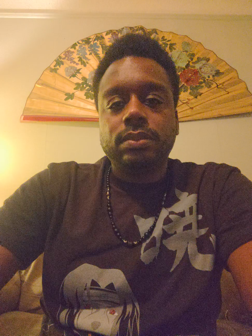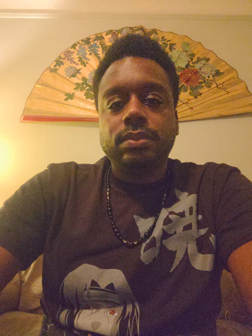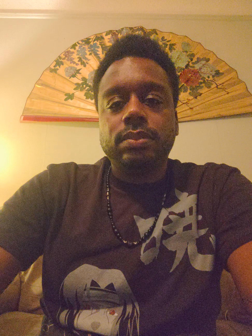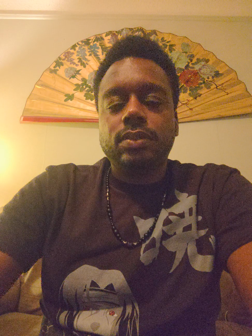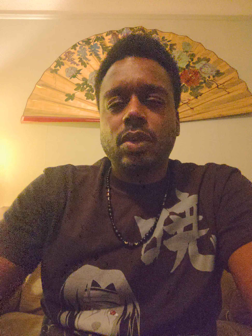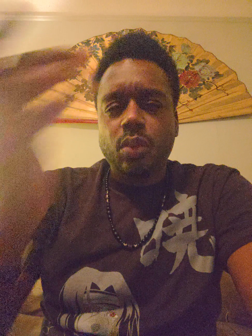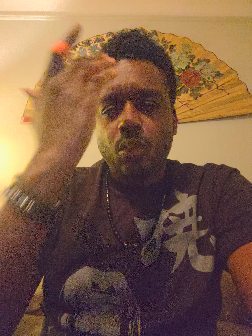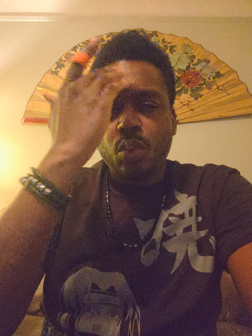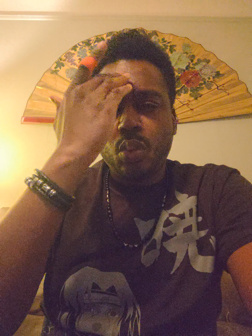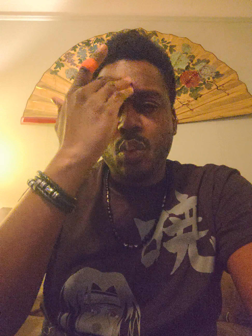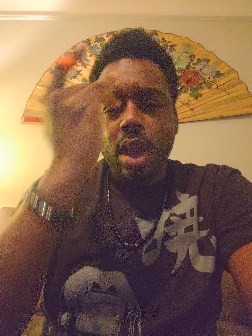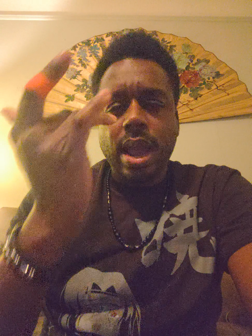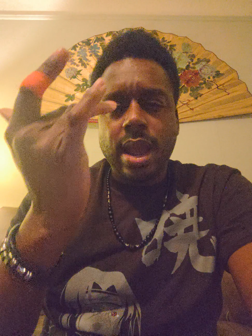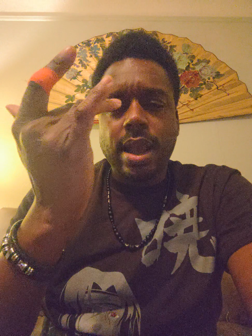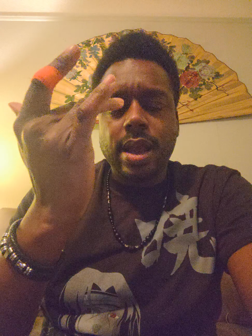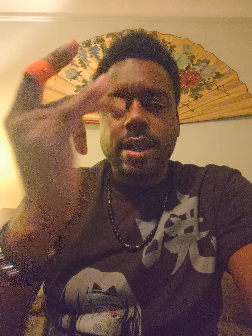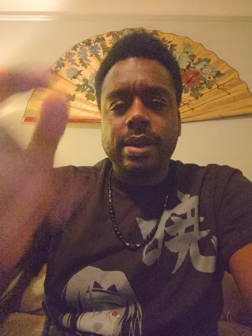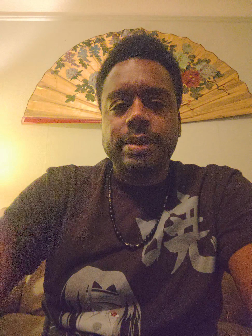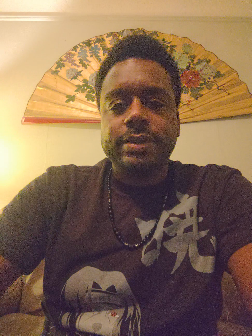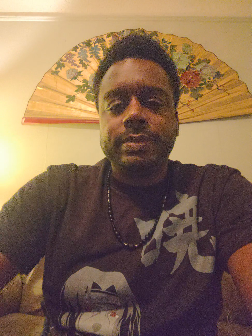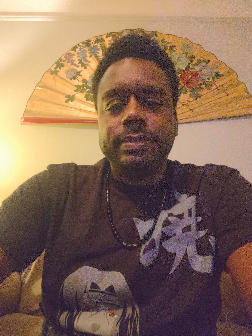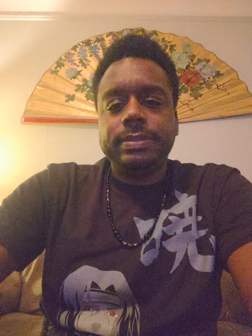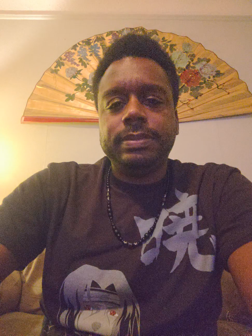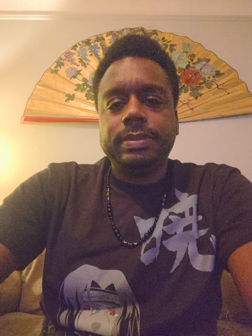why